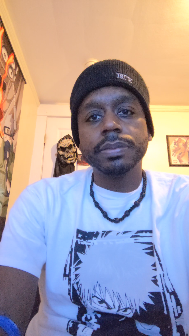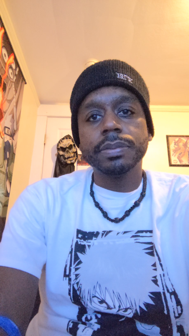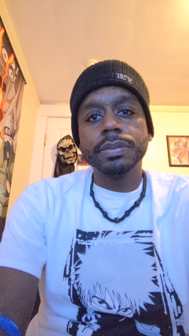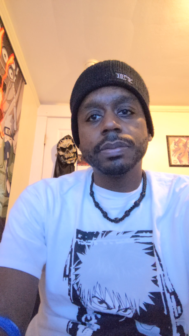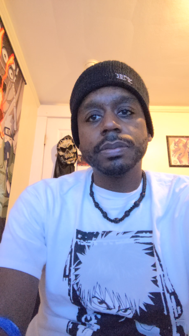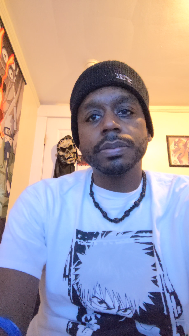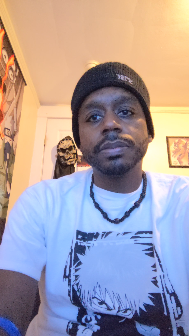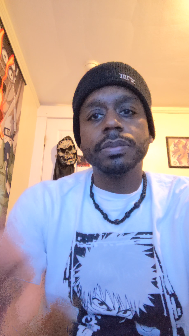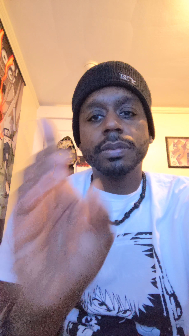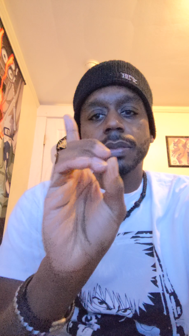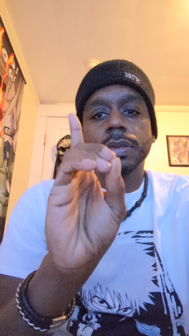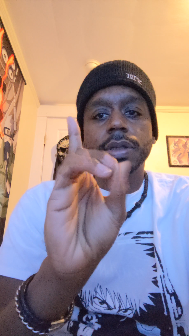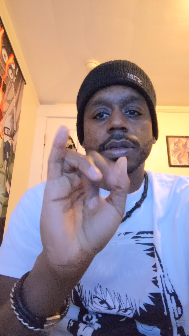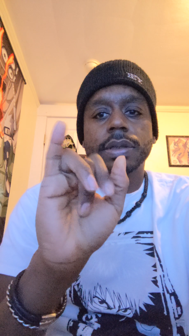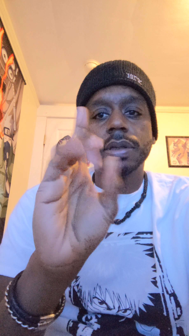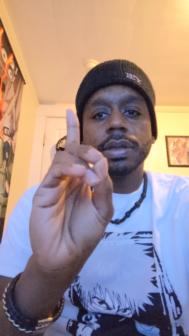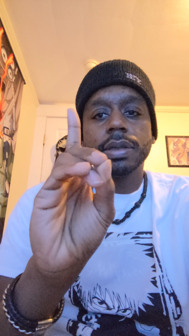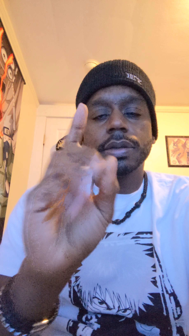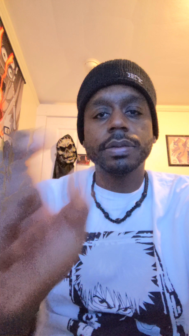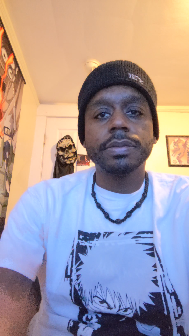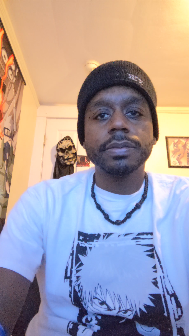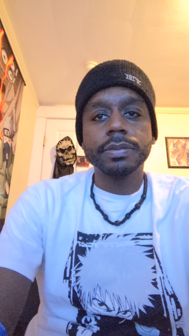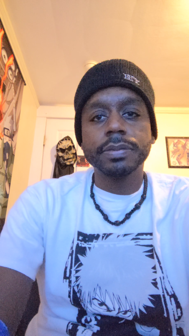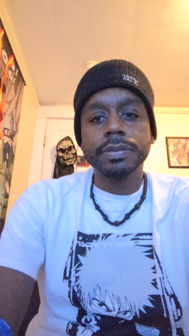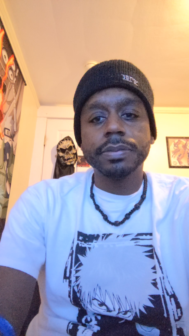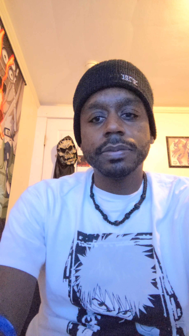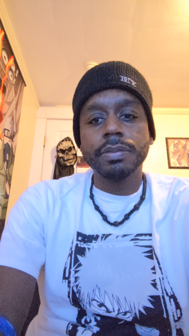did